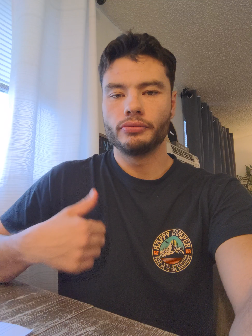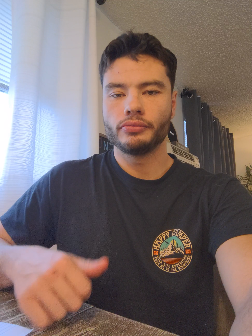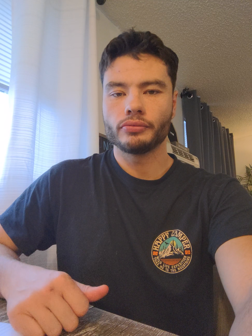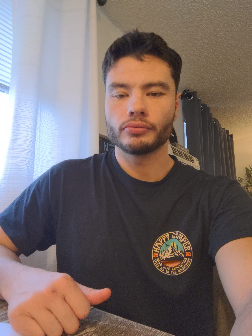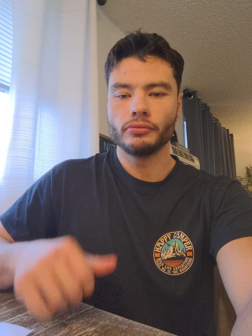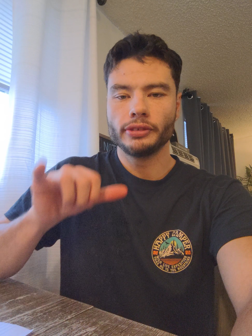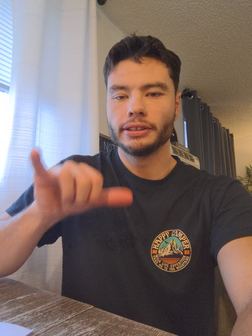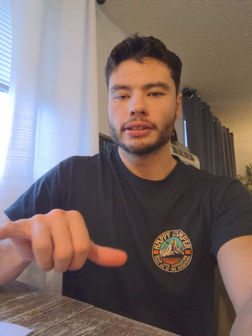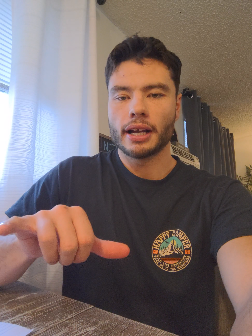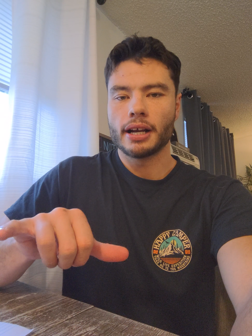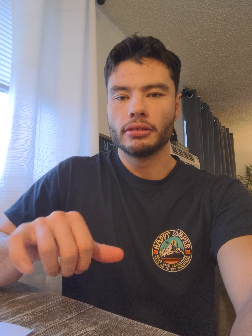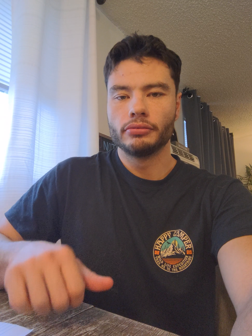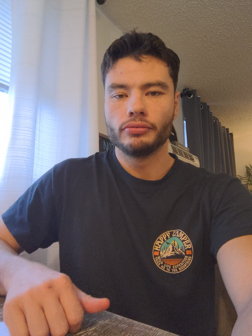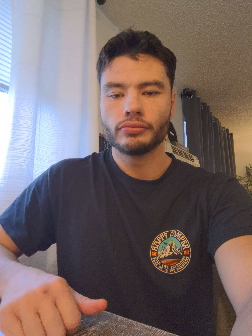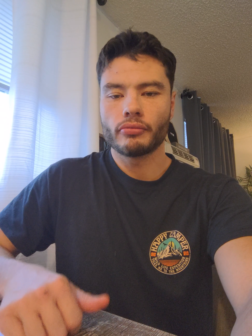stay